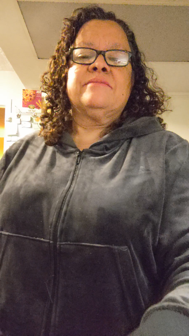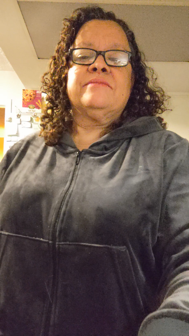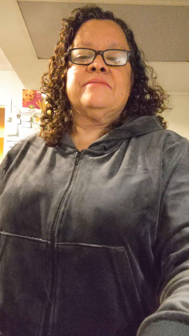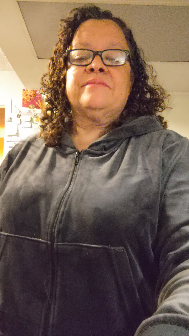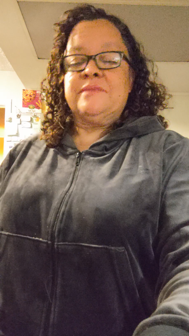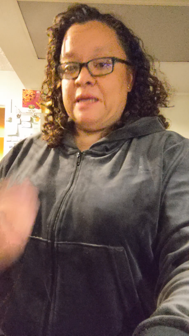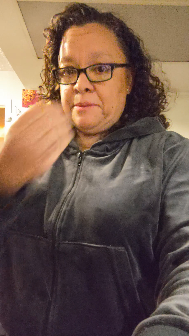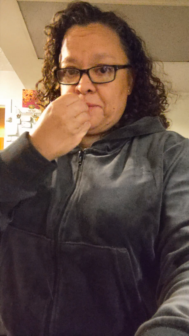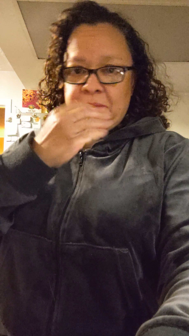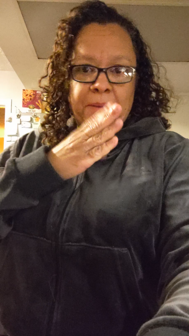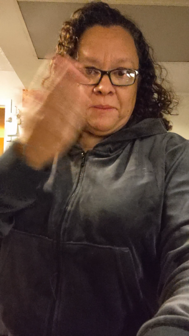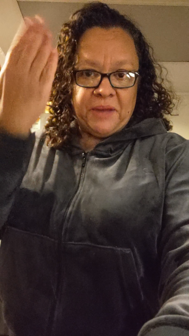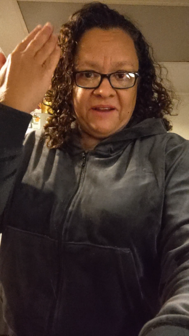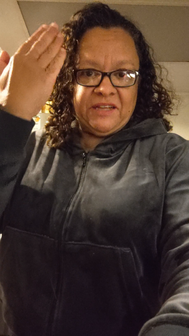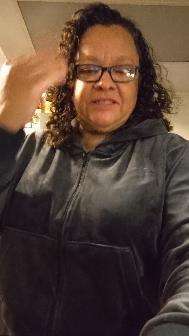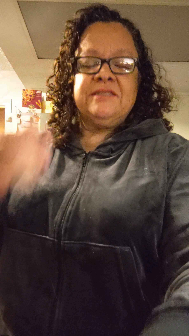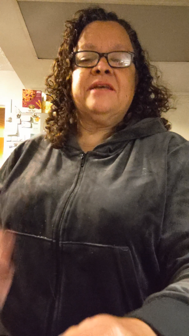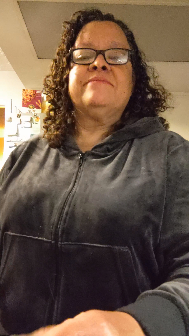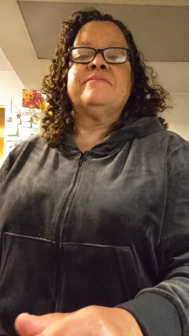breakfast